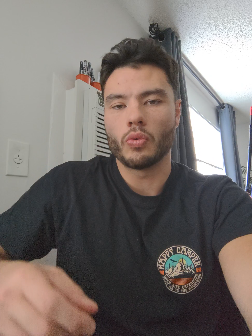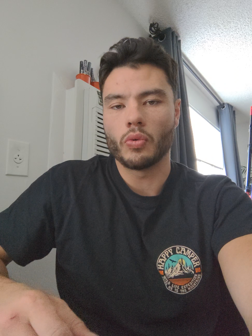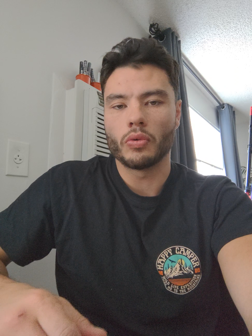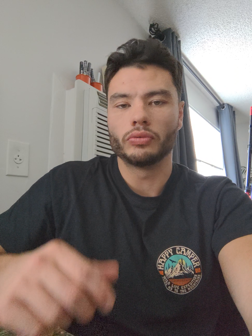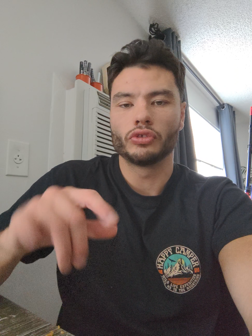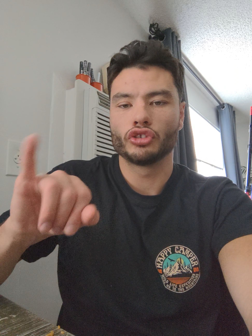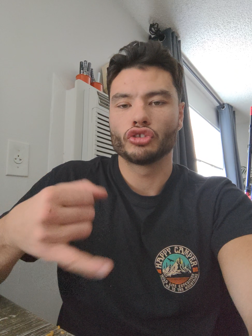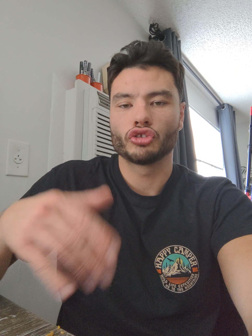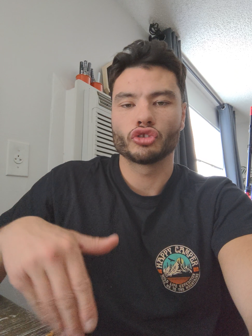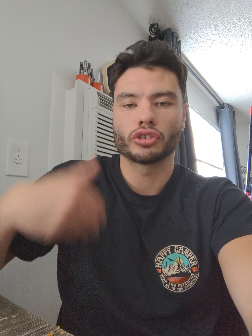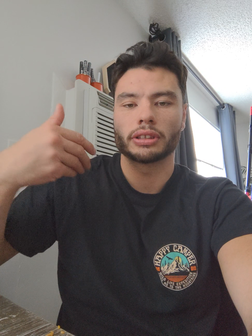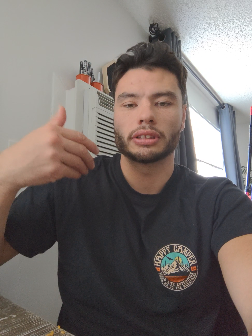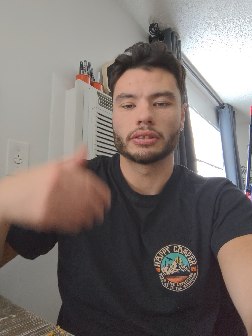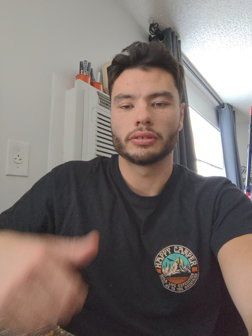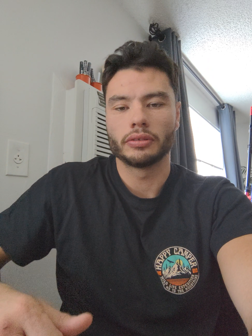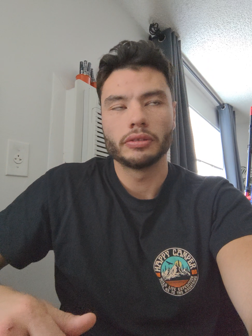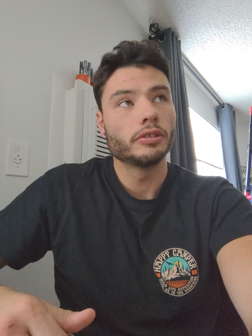jeans